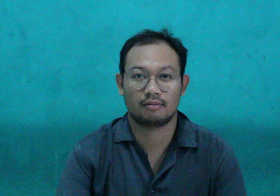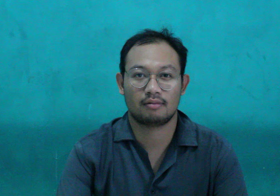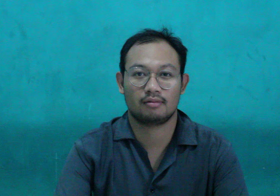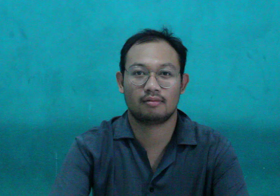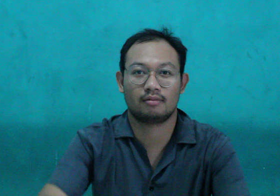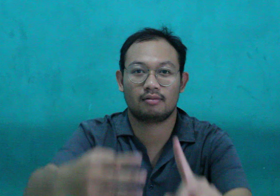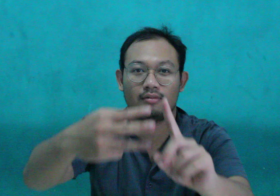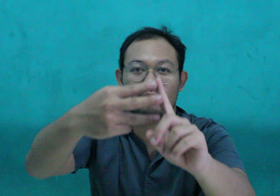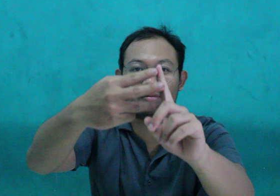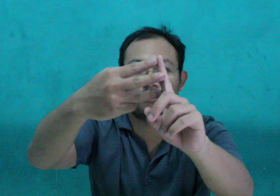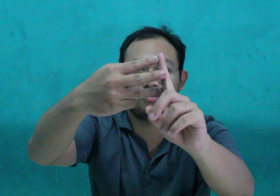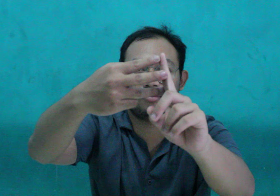B